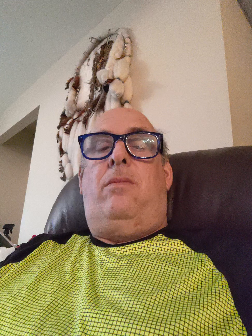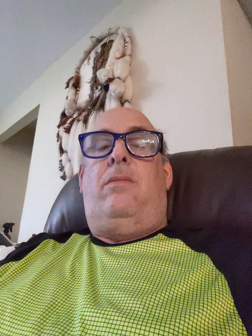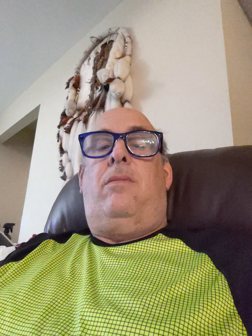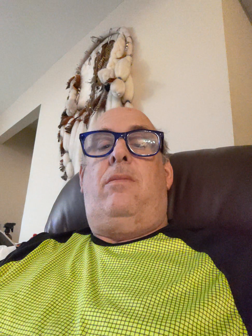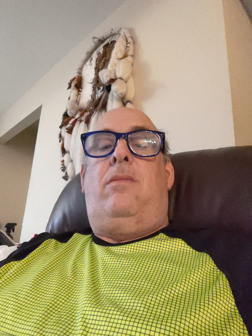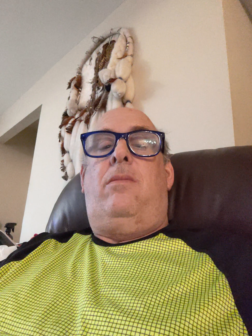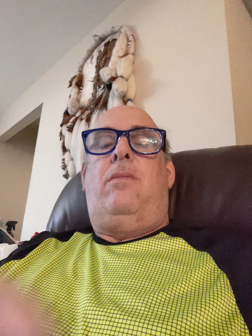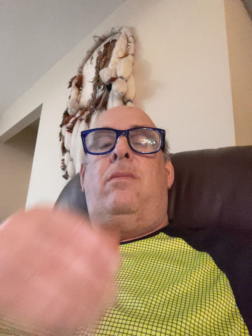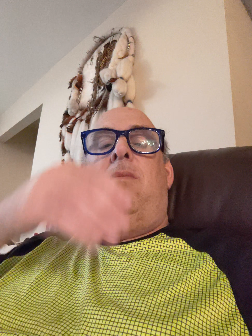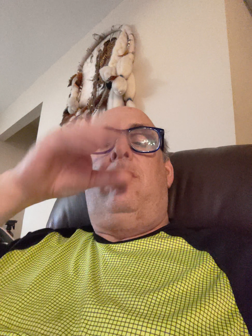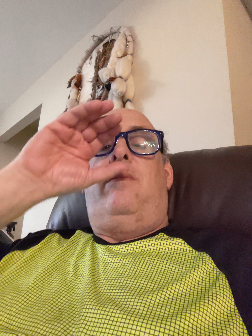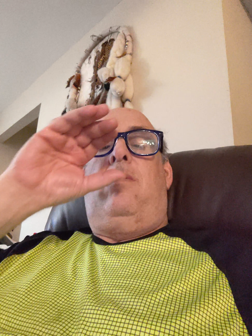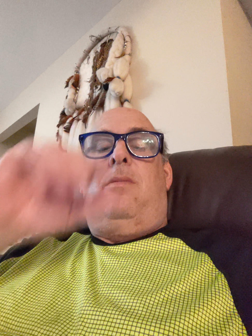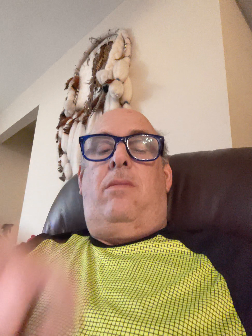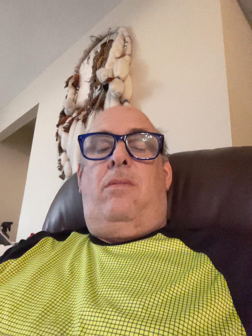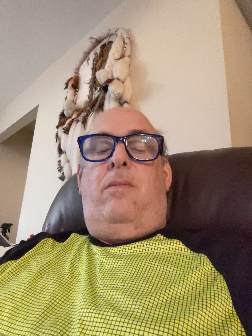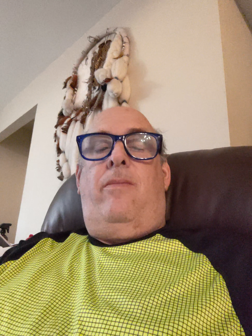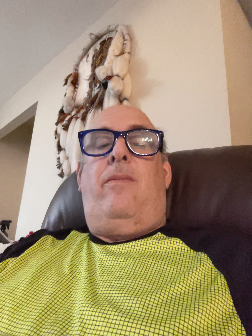drink